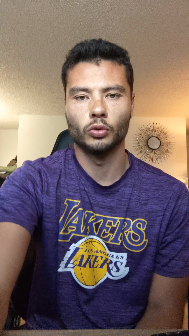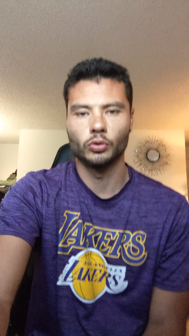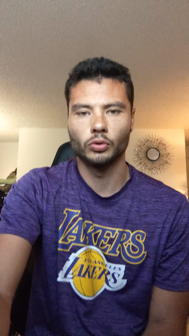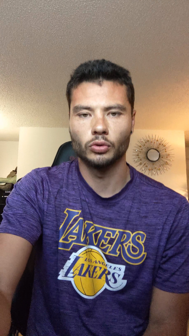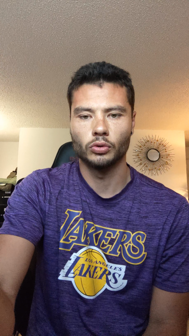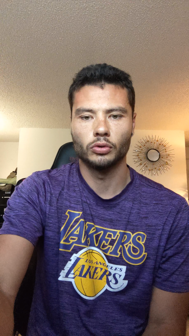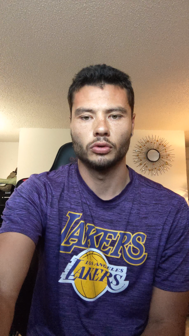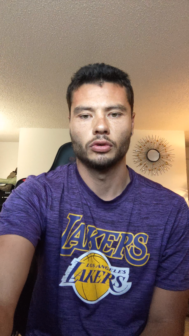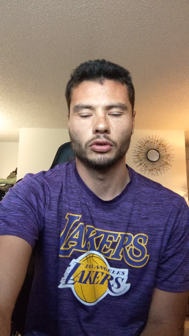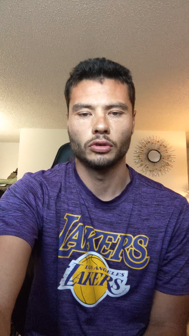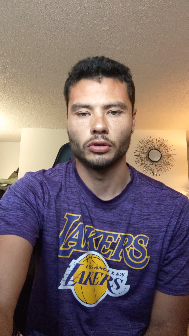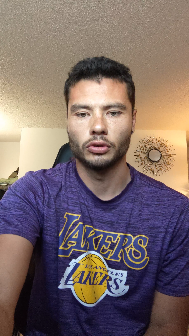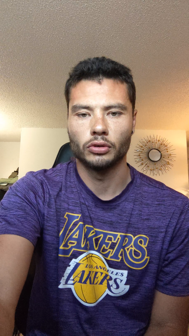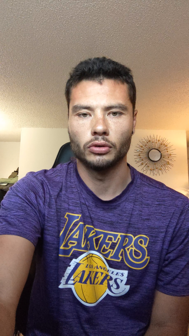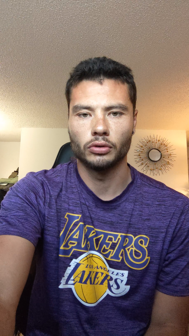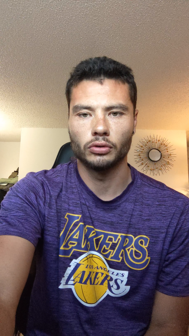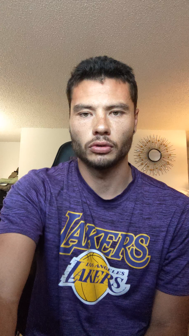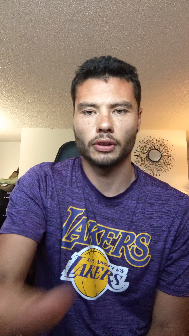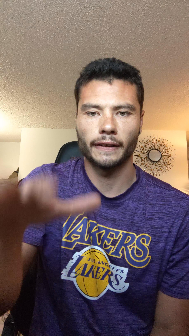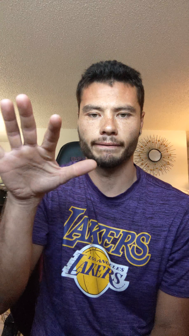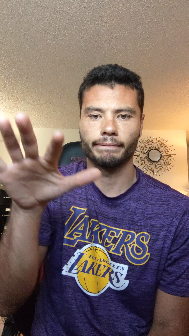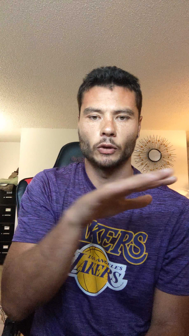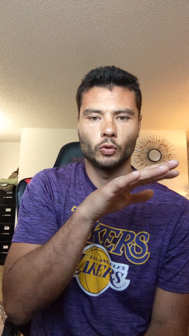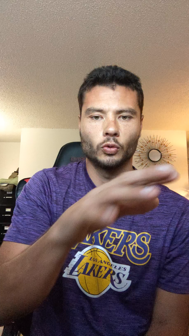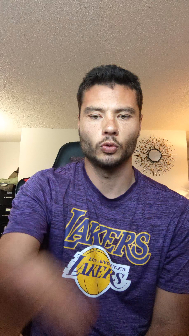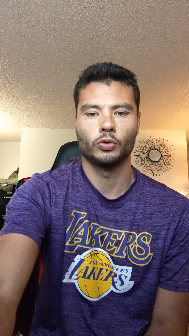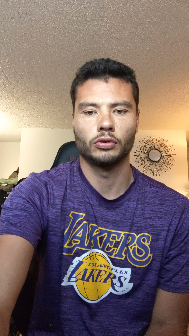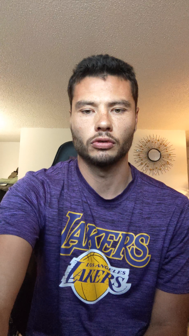full